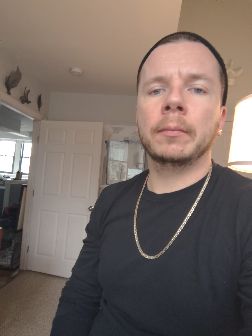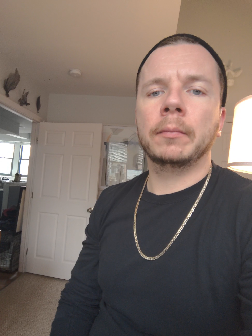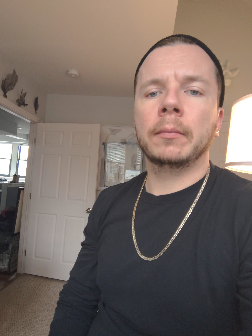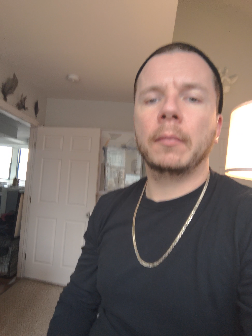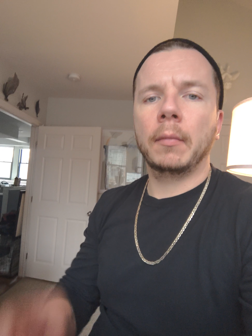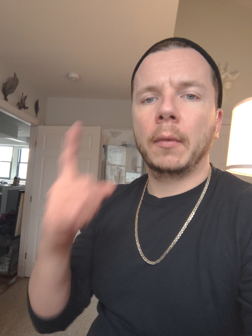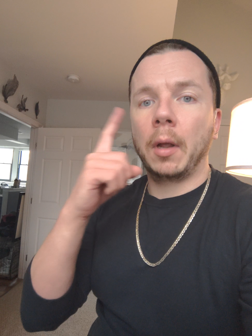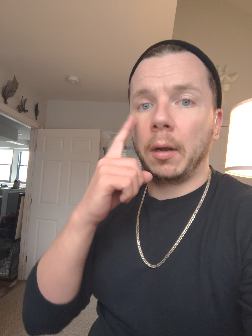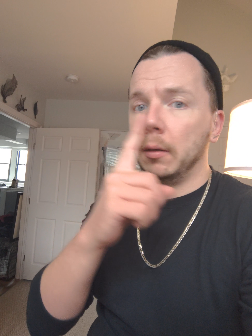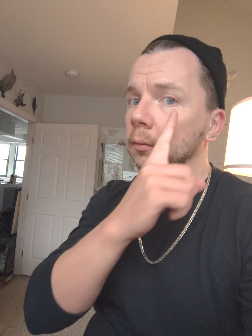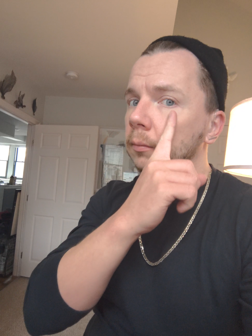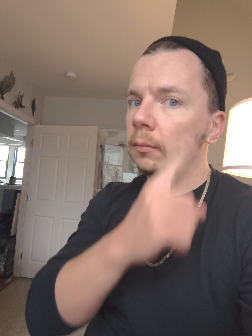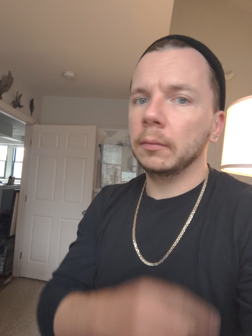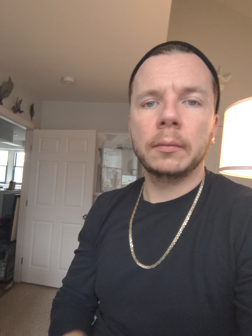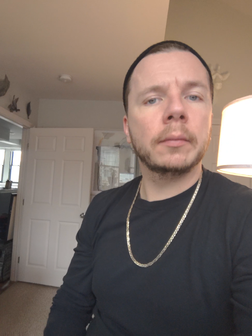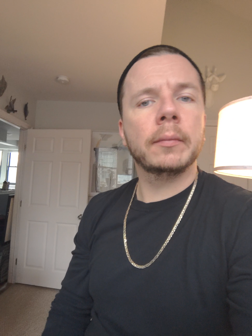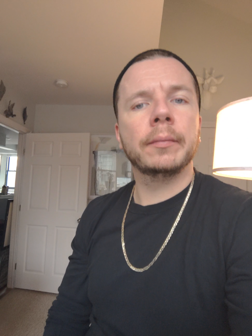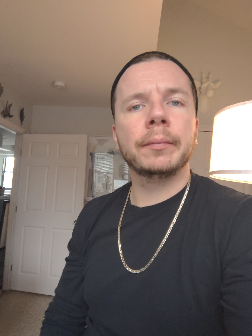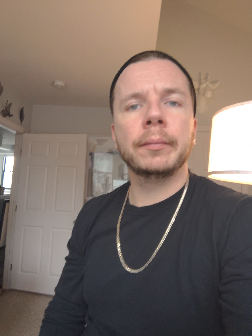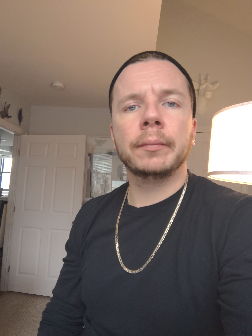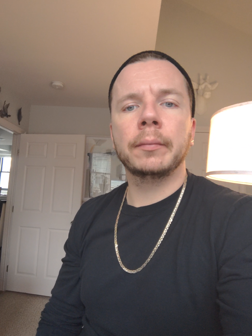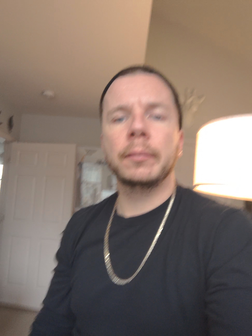eye